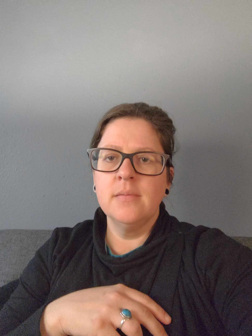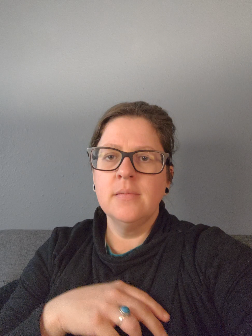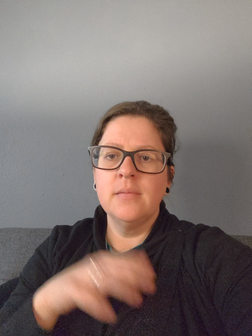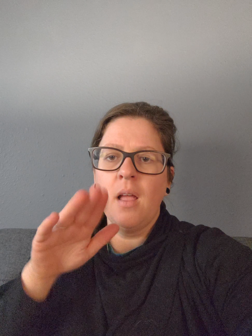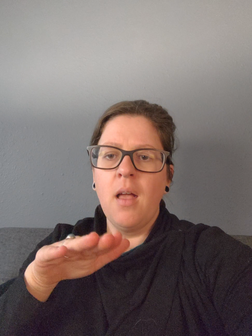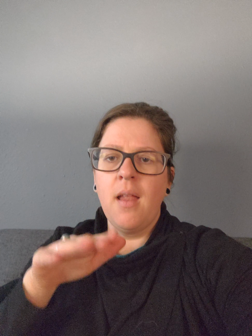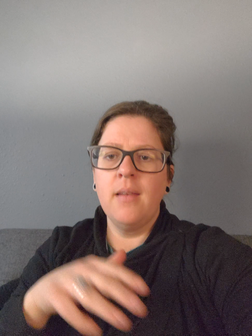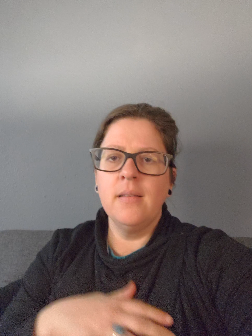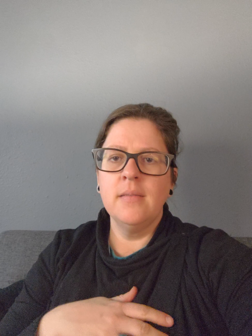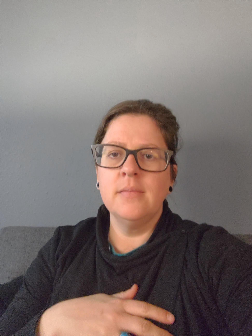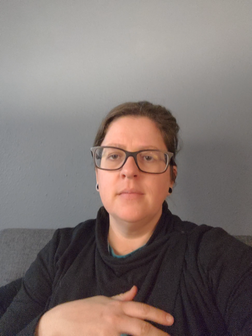on